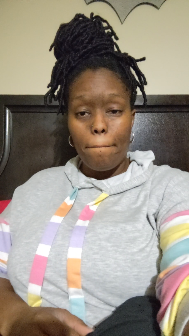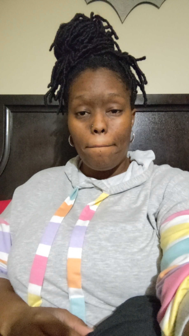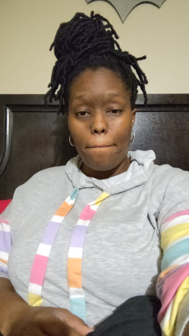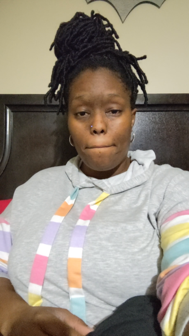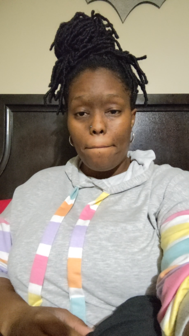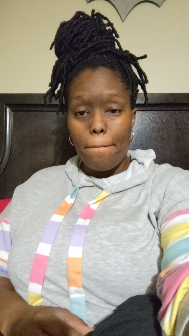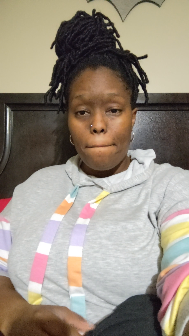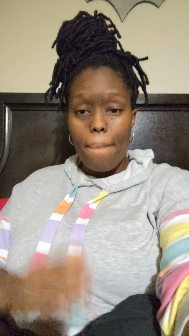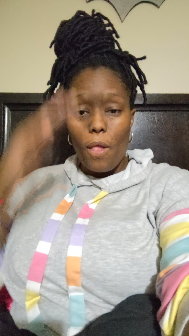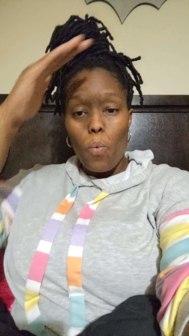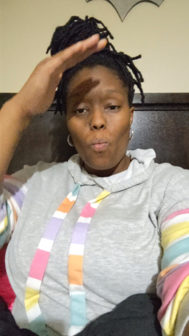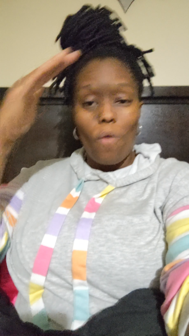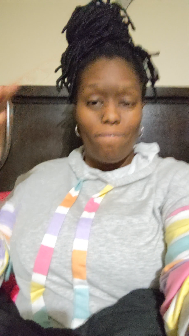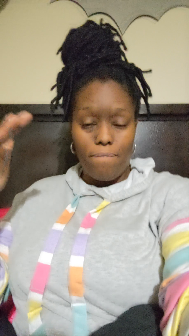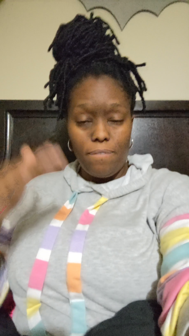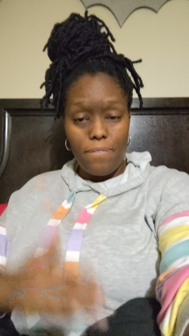roof